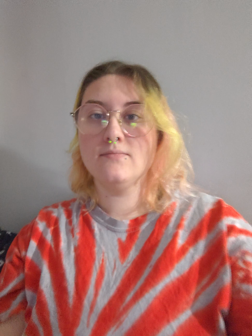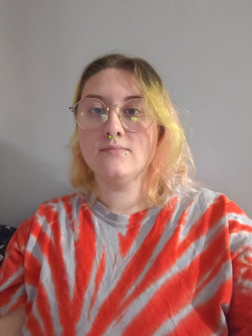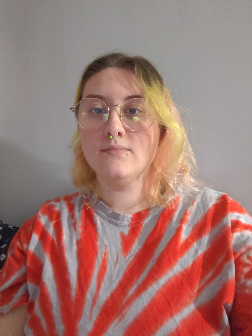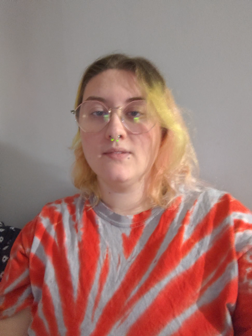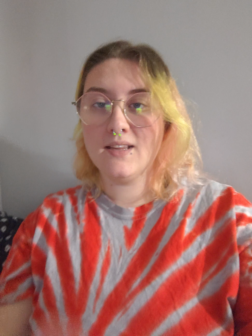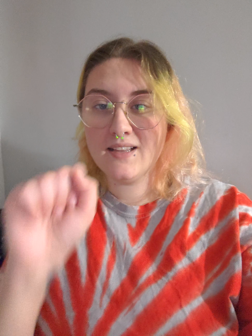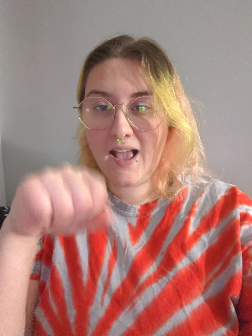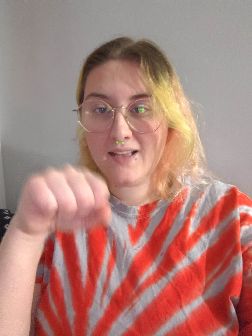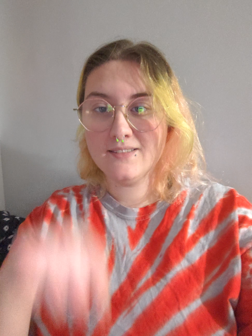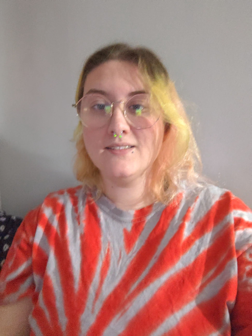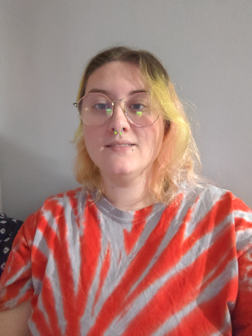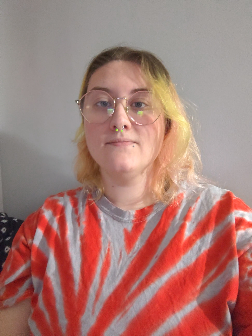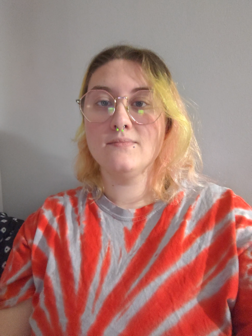yes